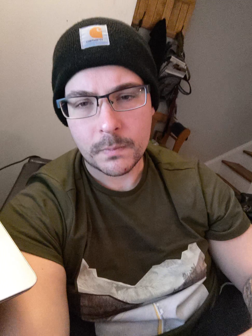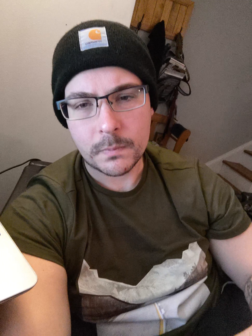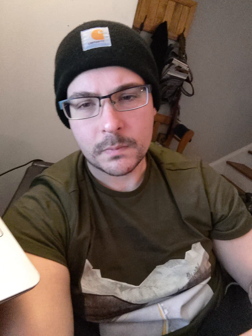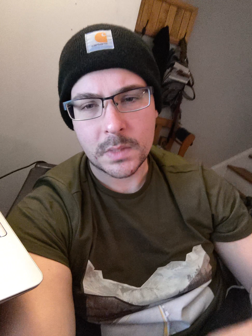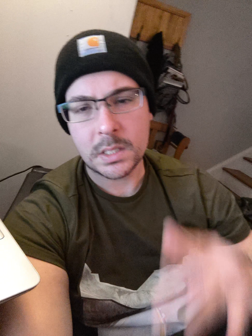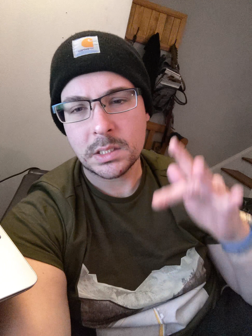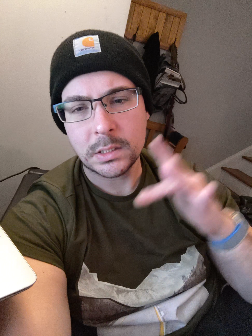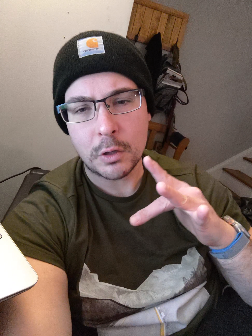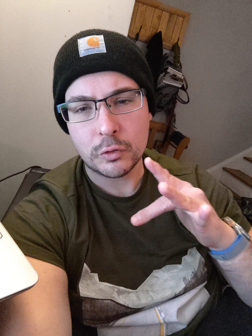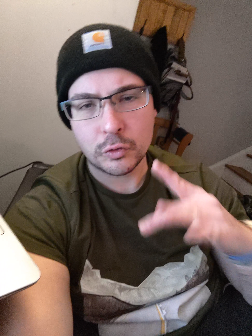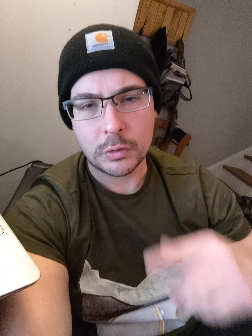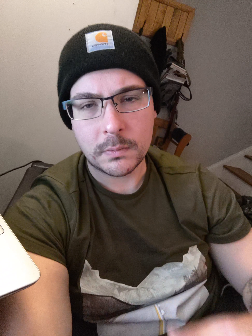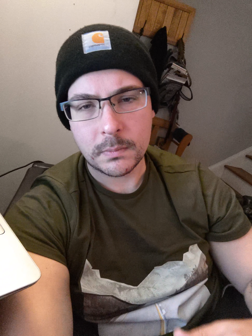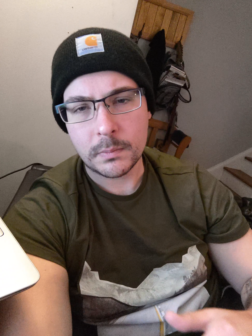touch